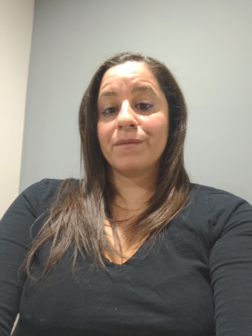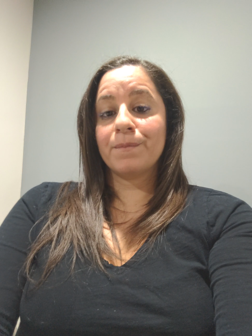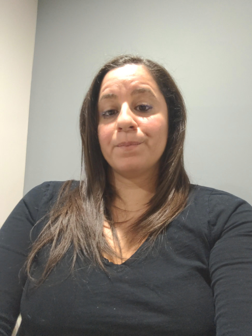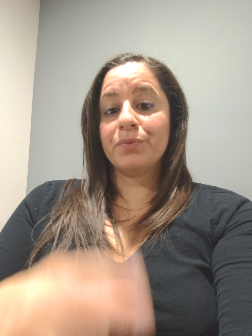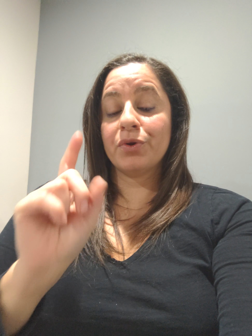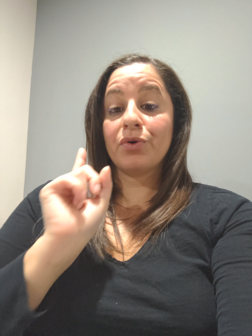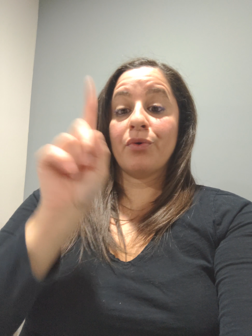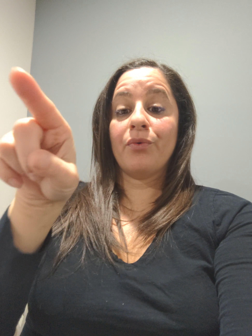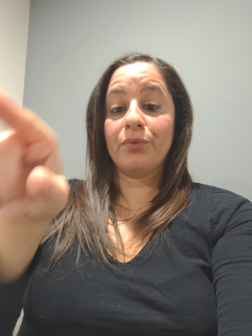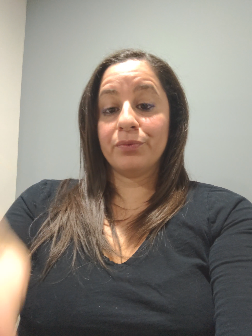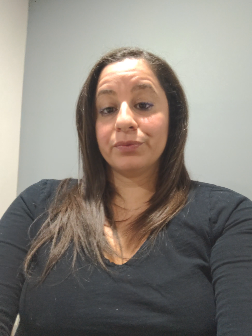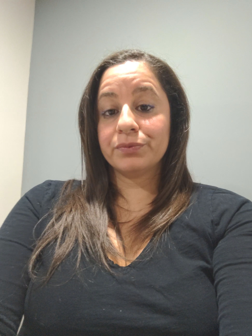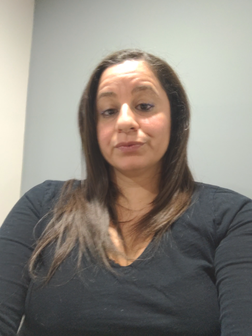go